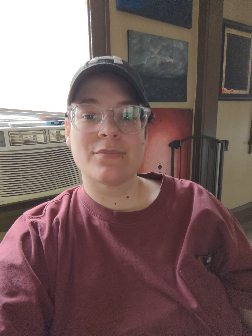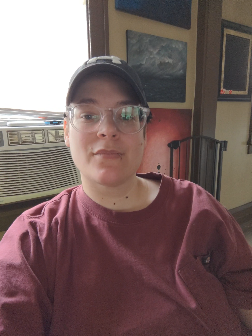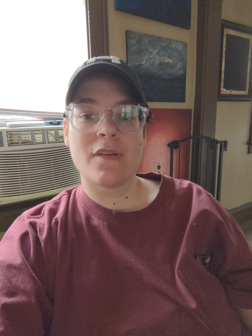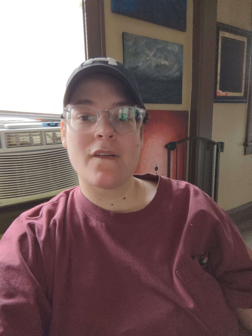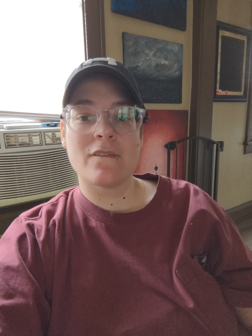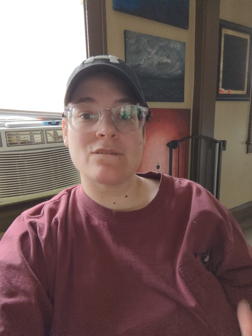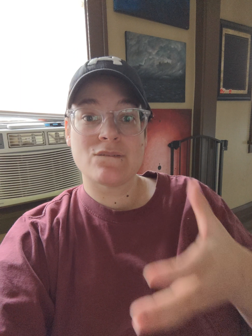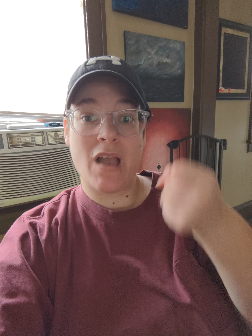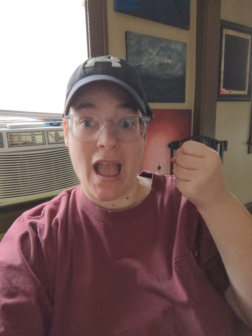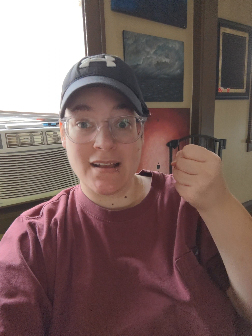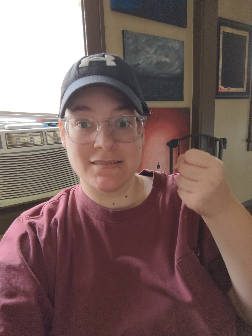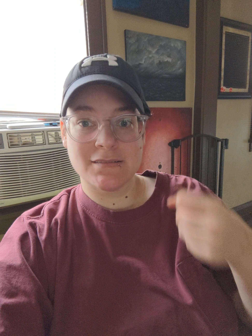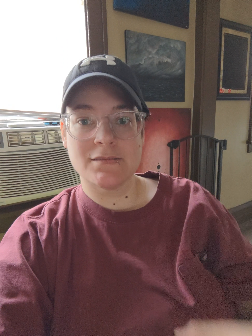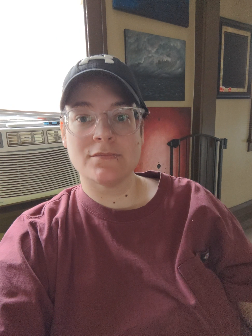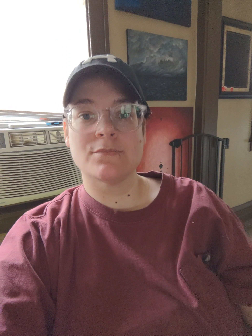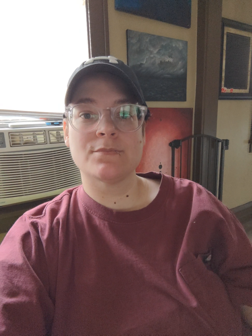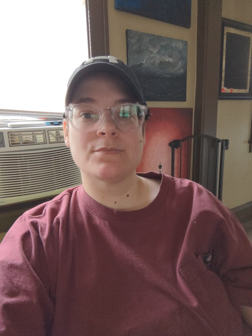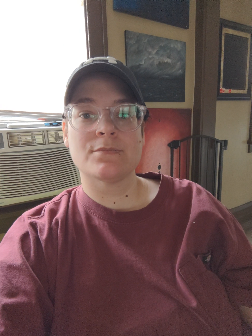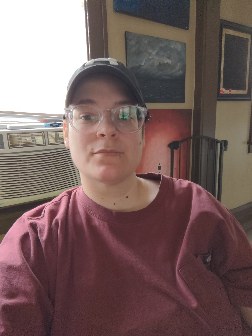fast